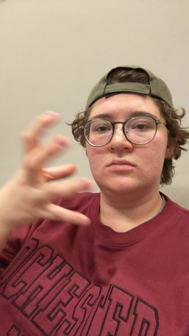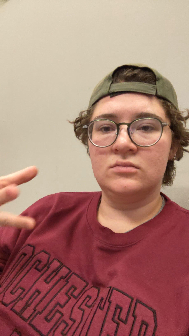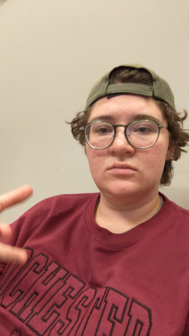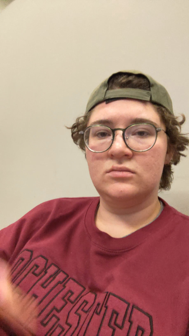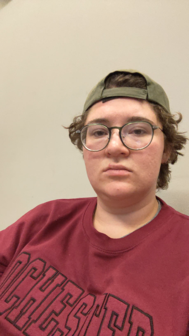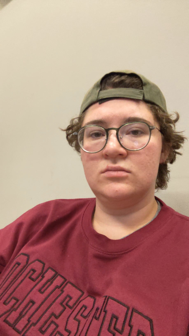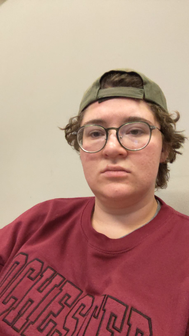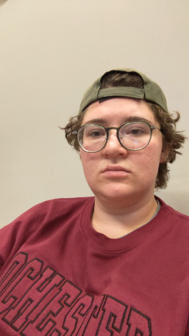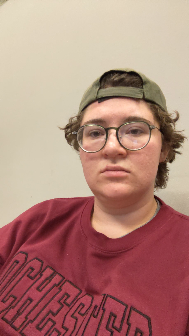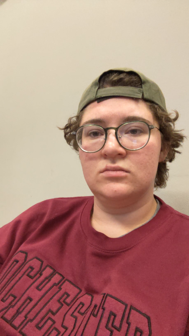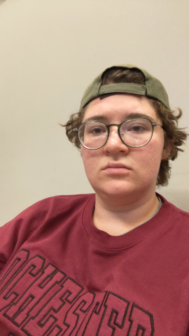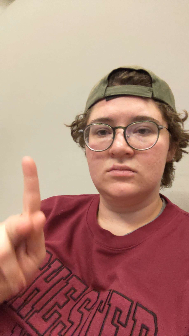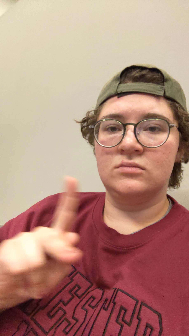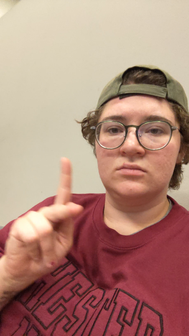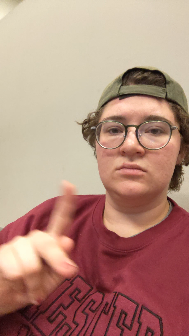people